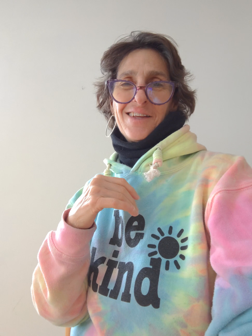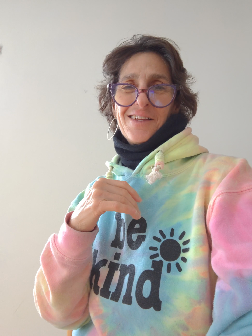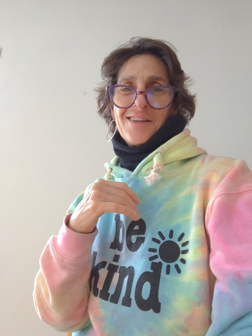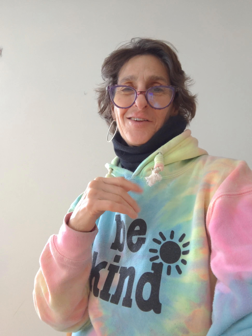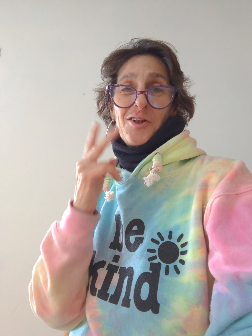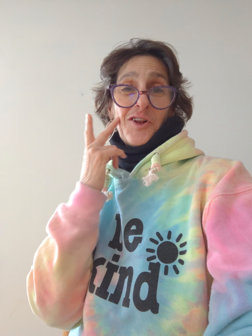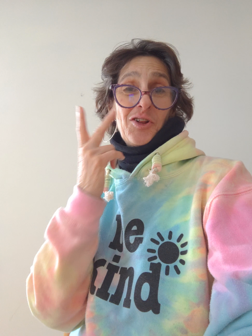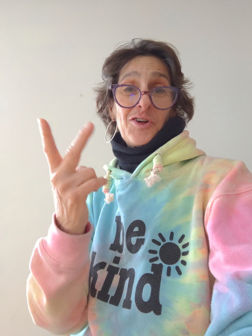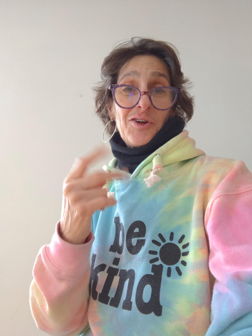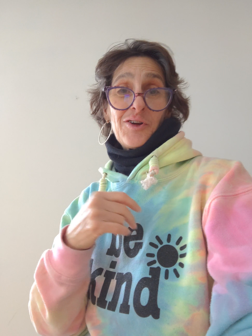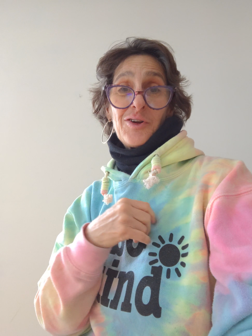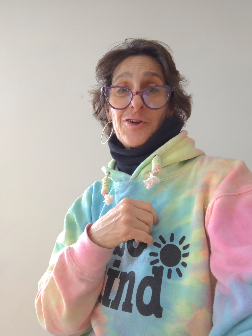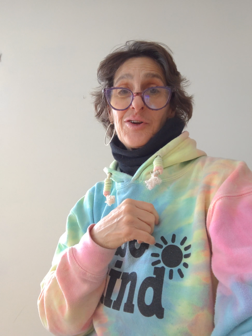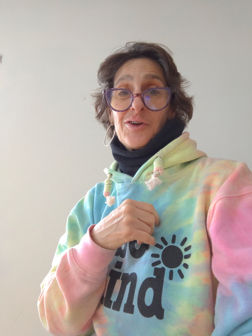look